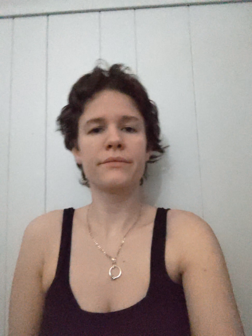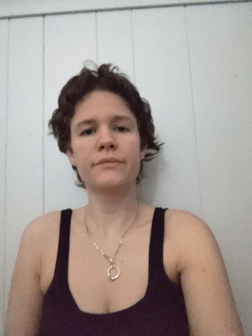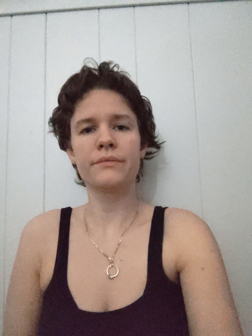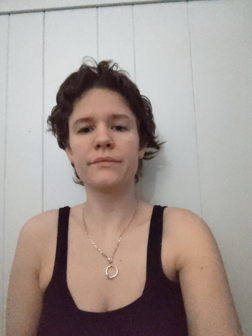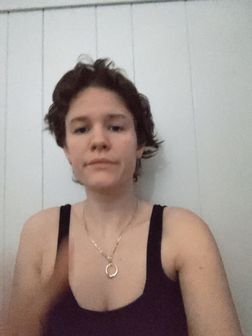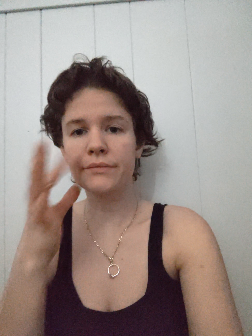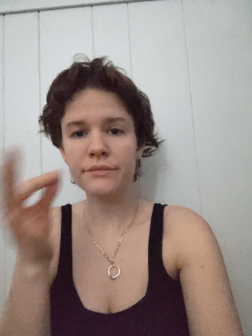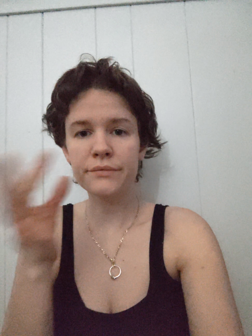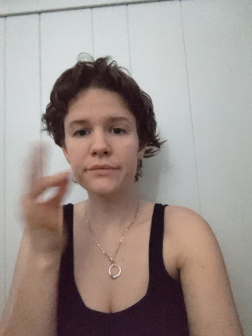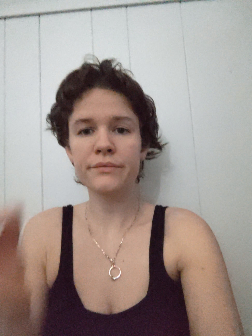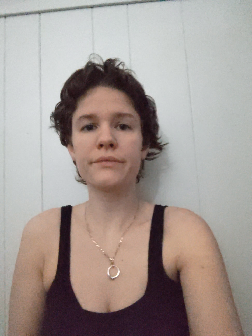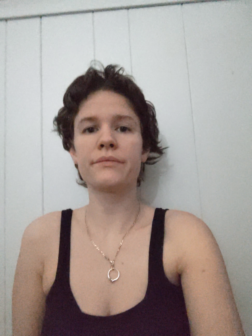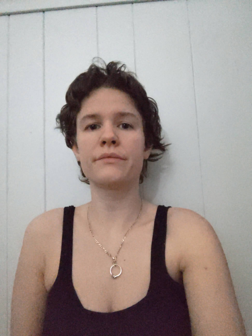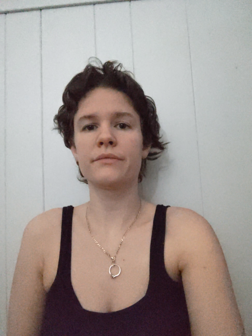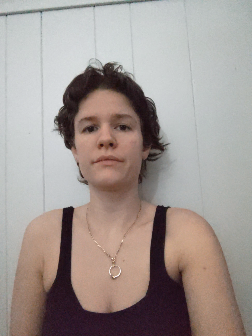cat